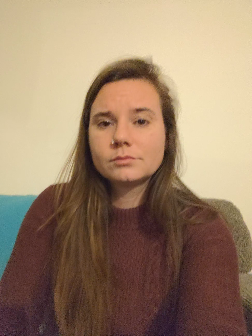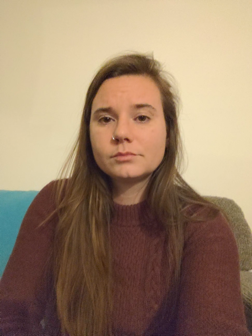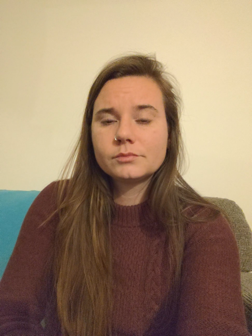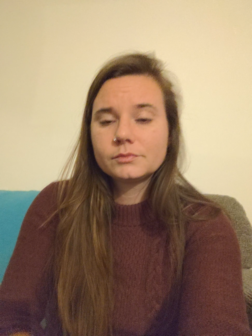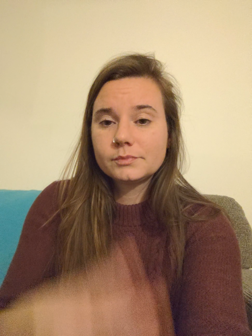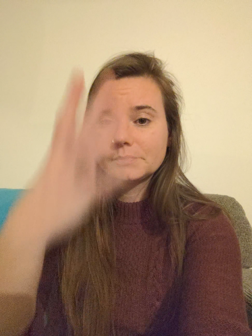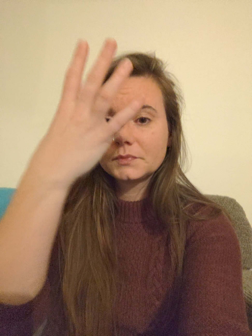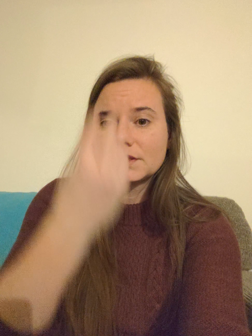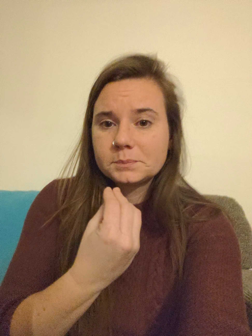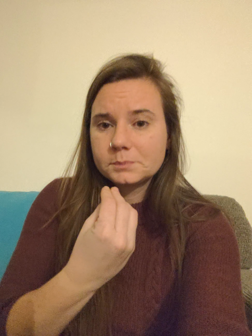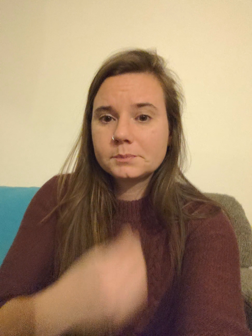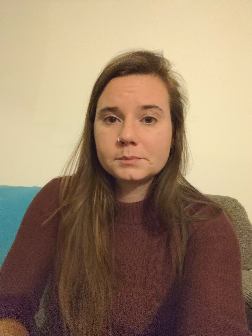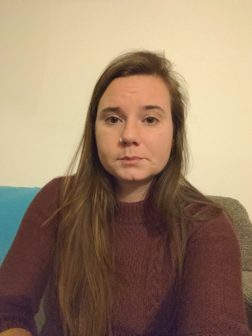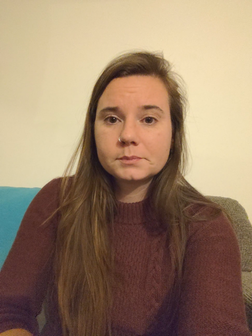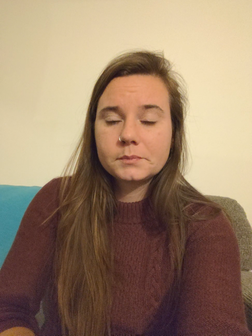sleep